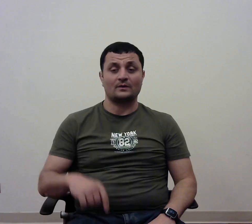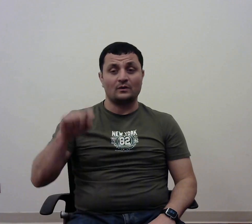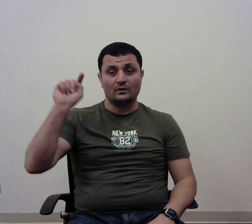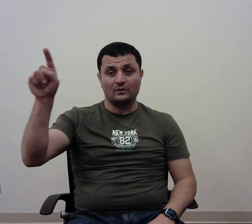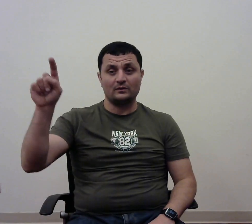O